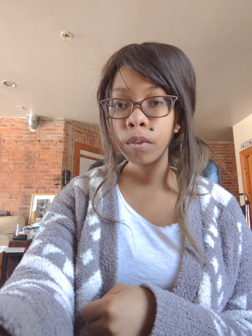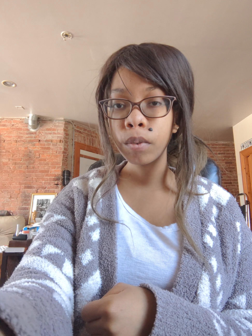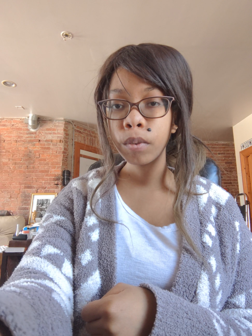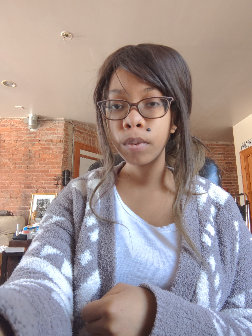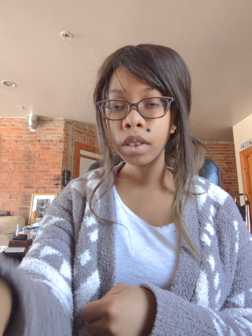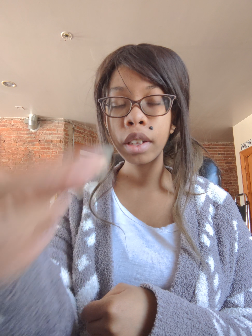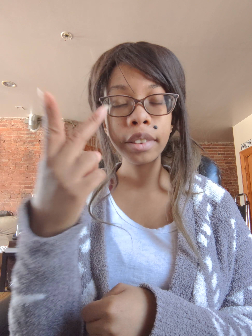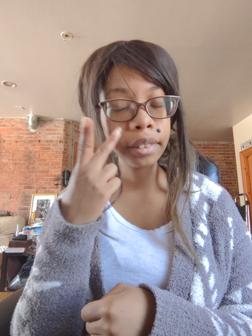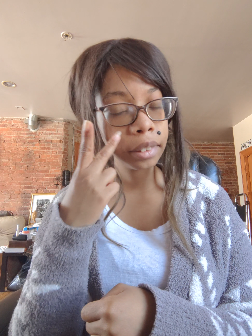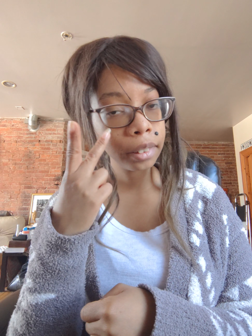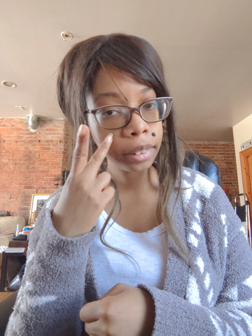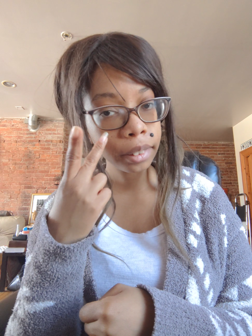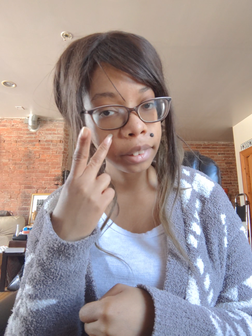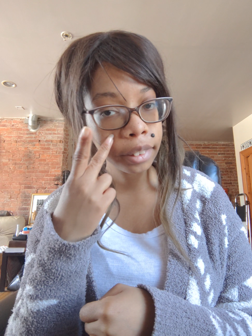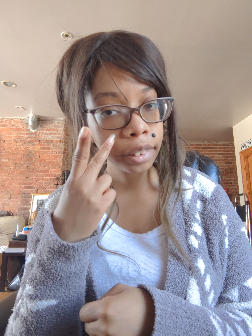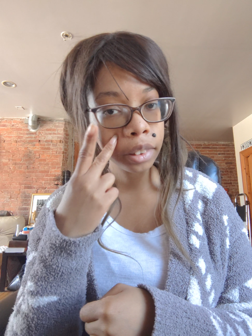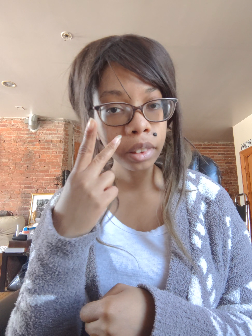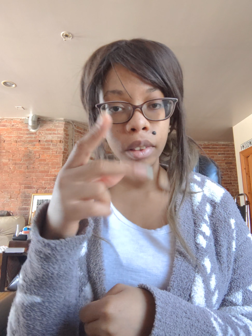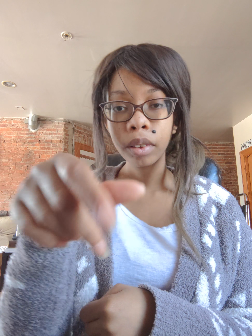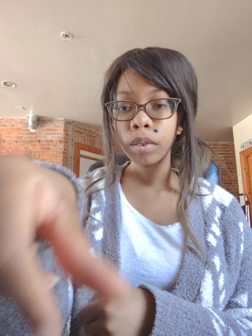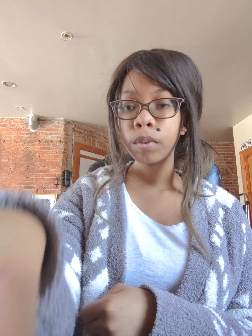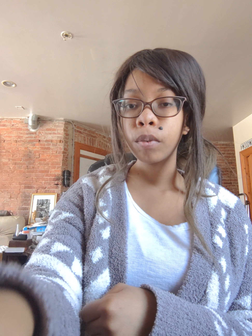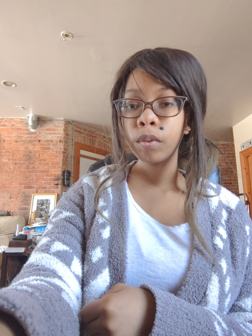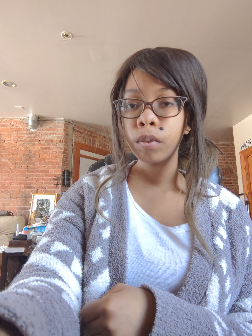see